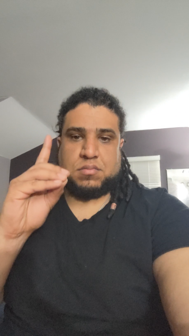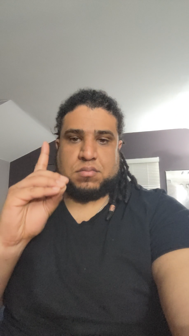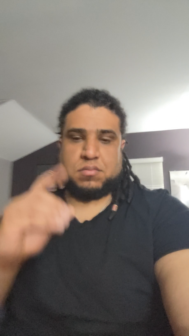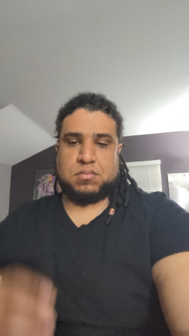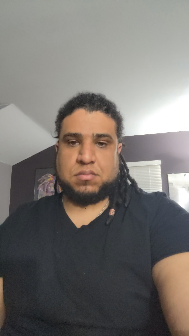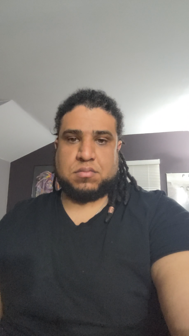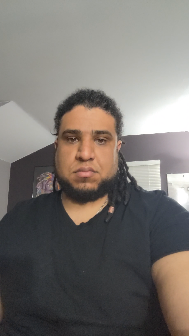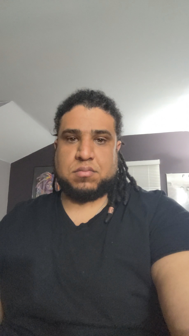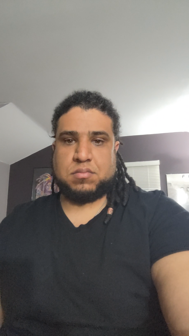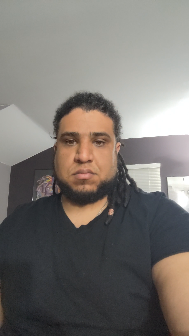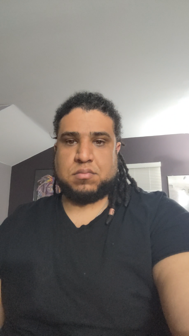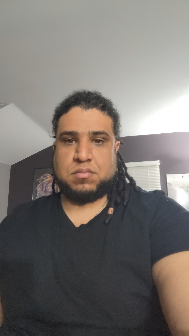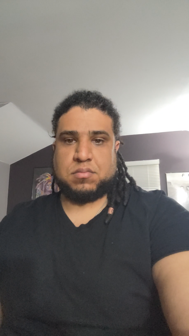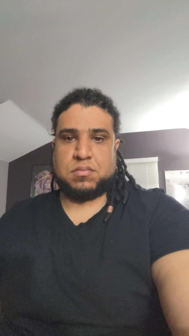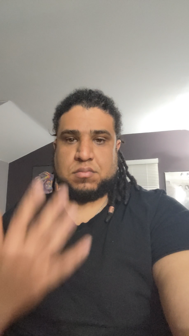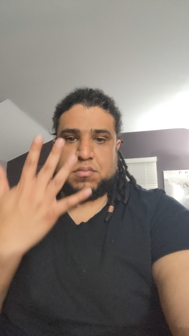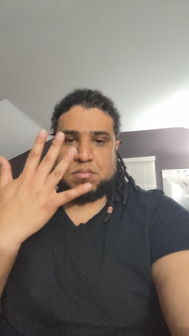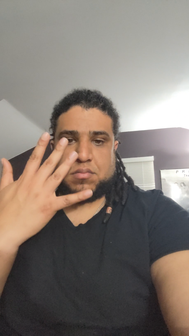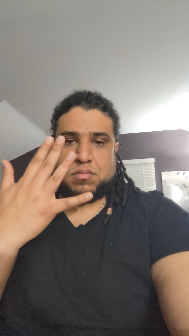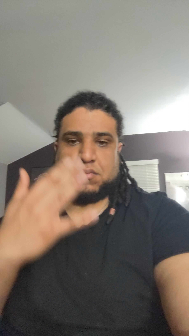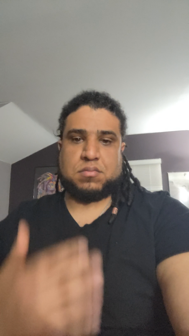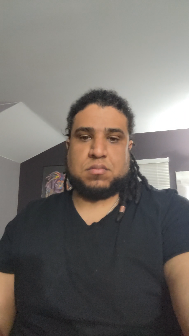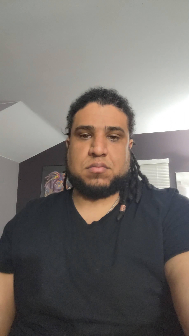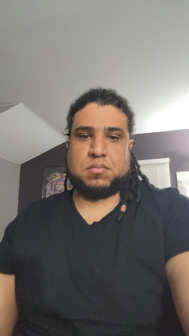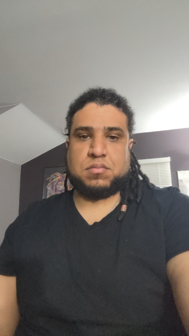hand